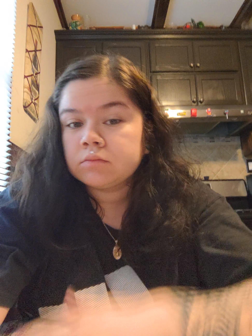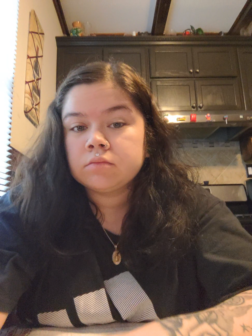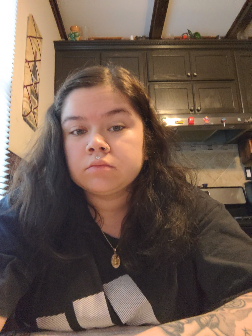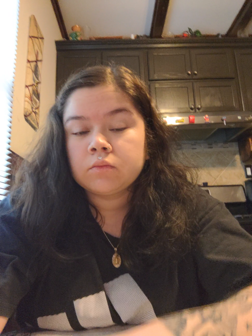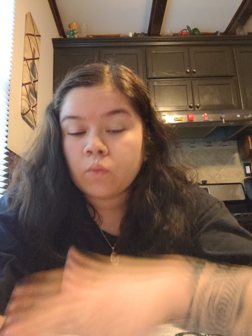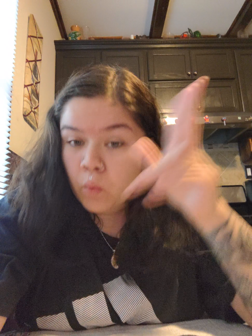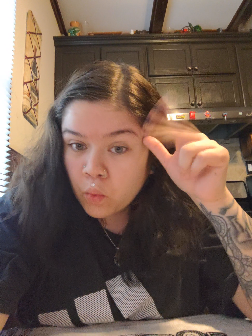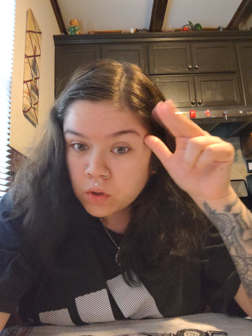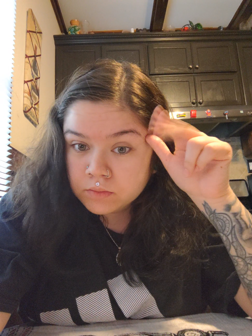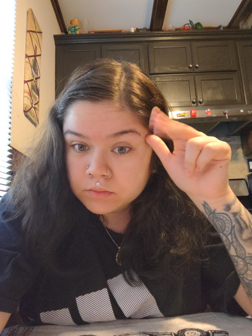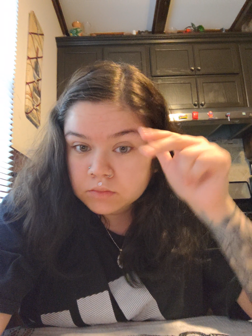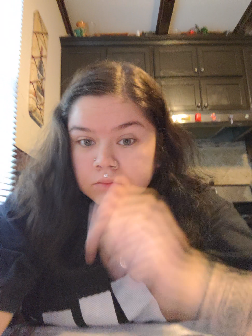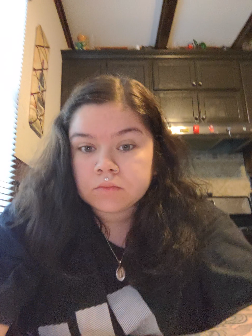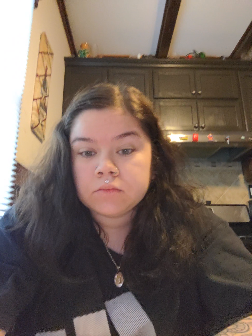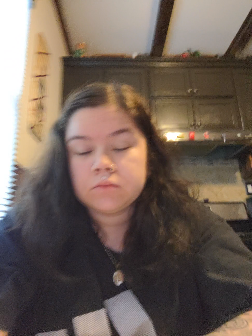horse